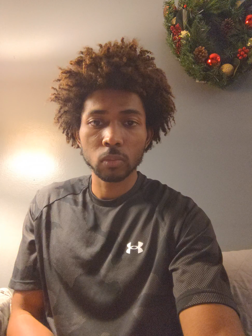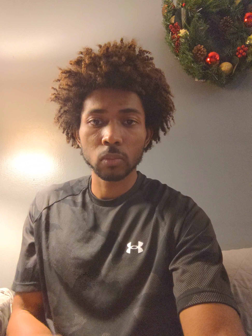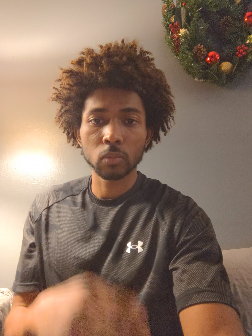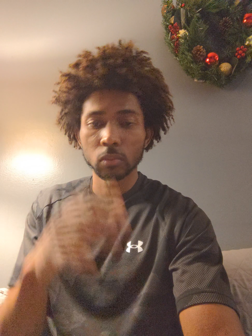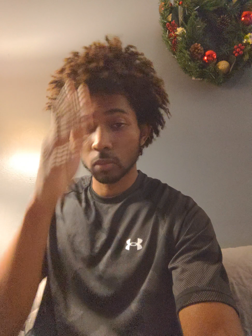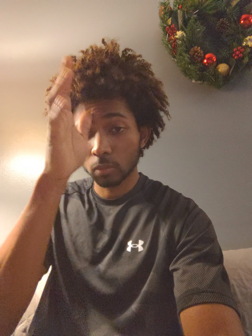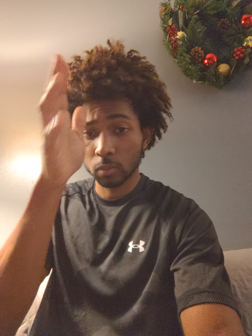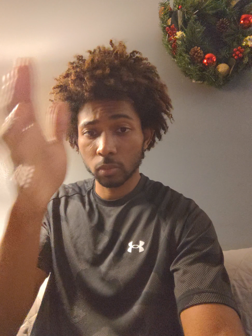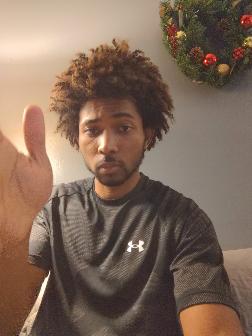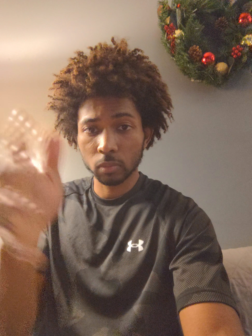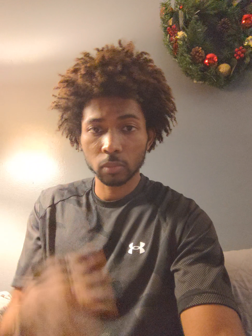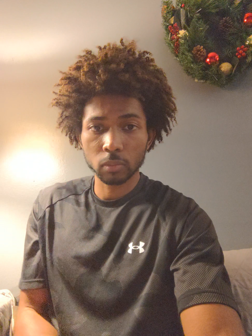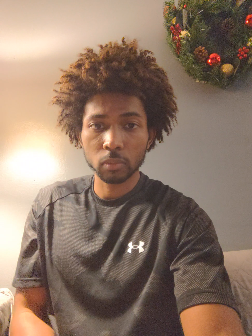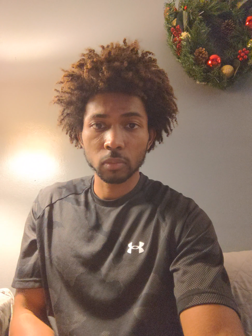grandpa